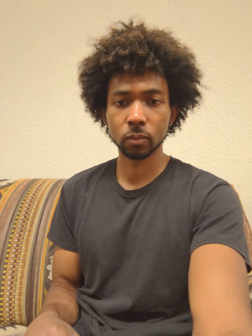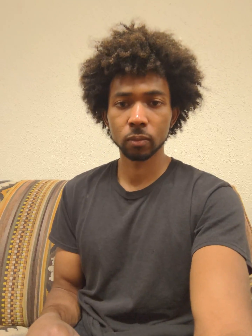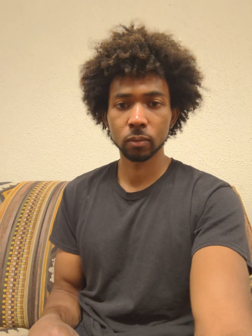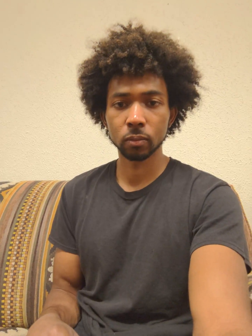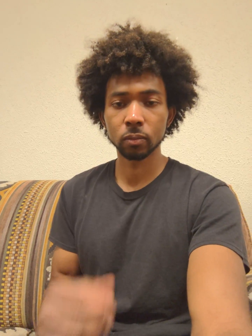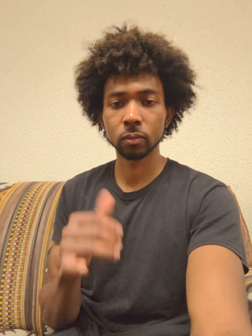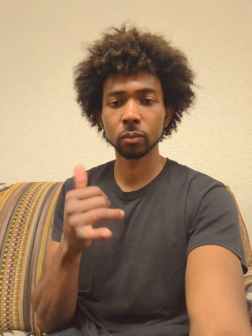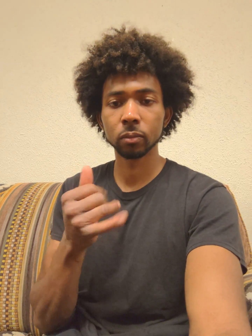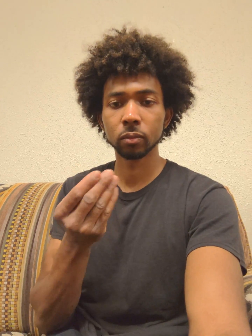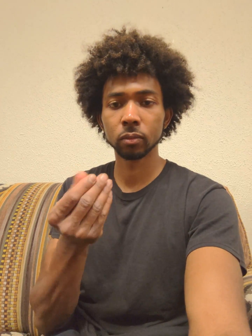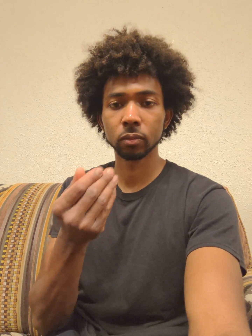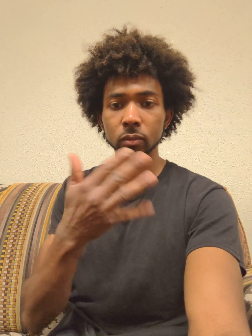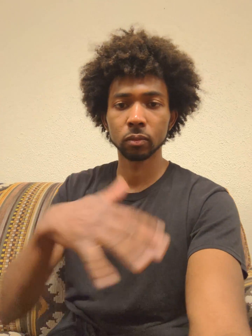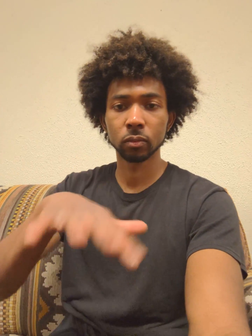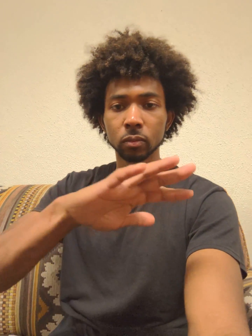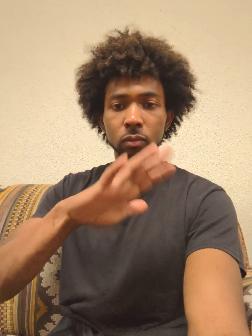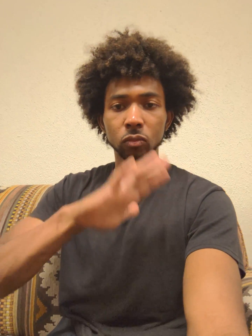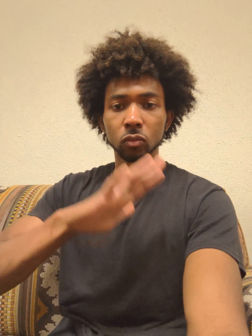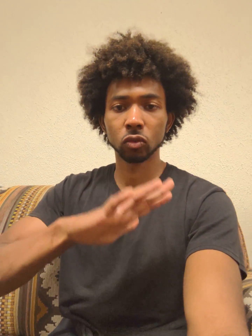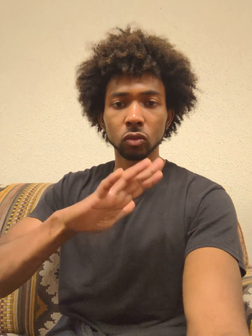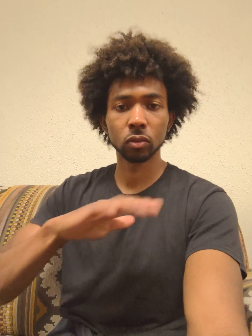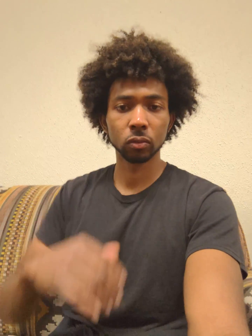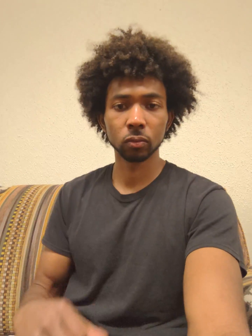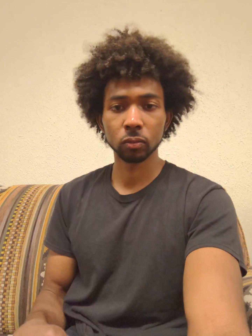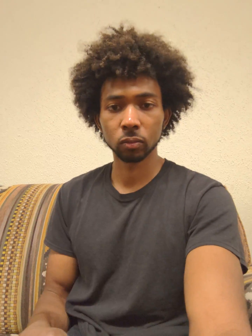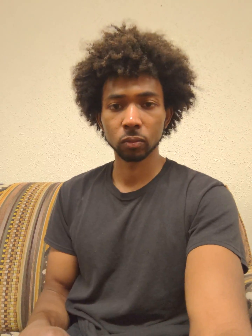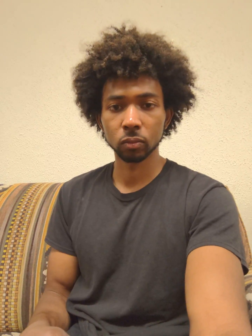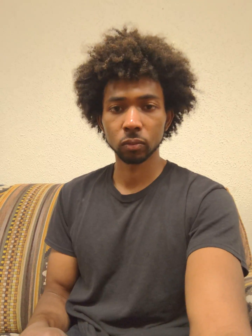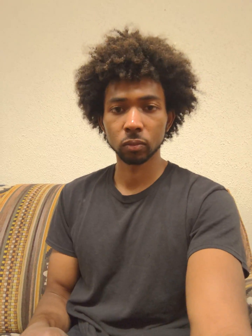playground